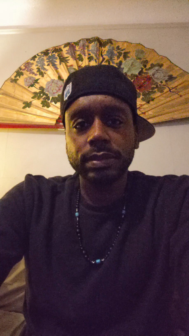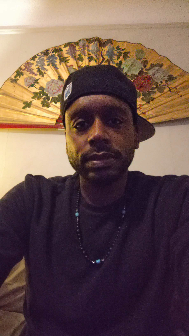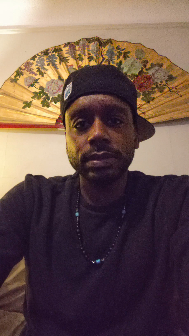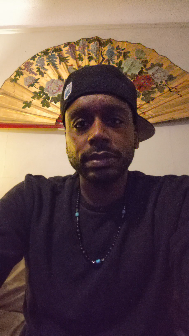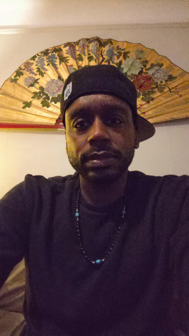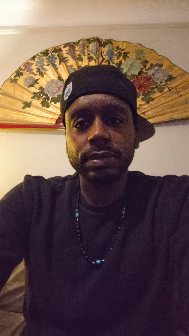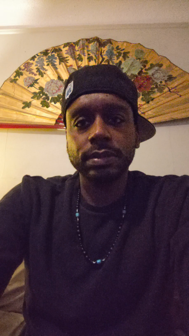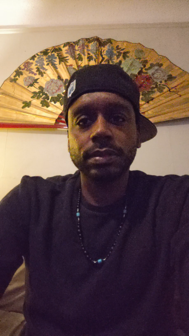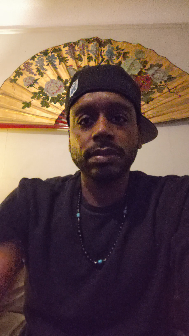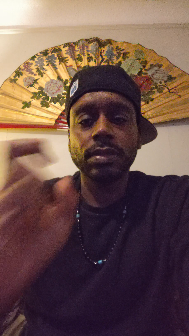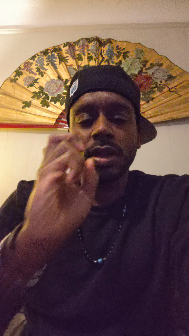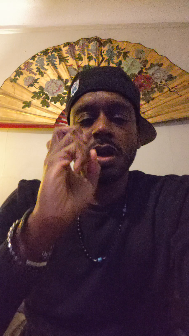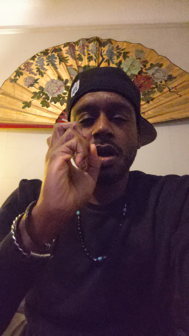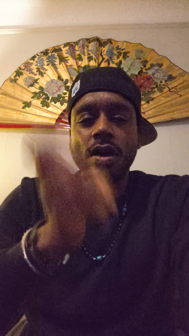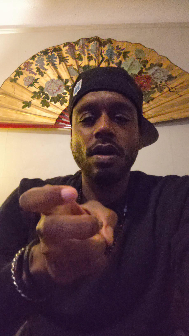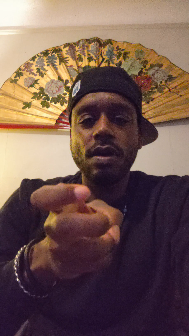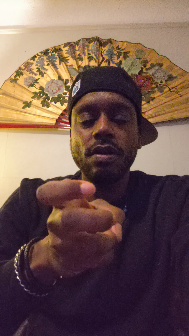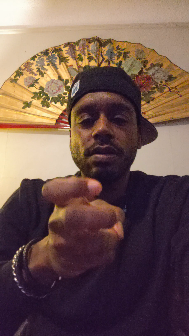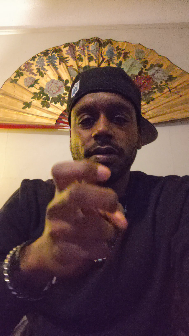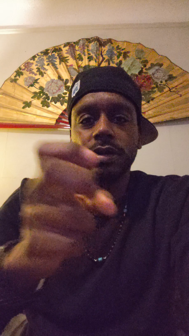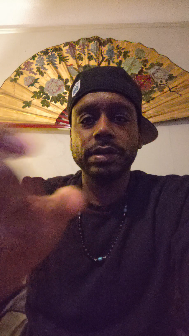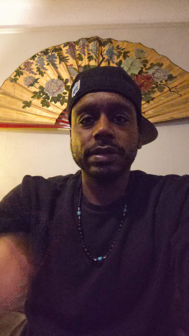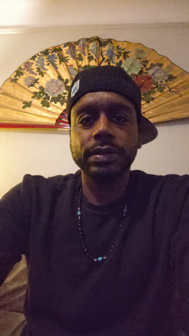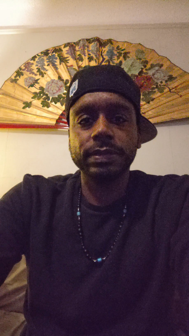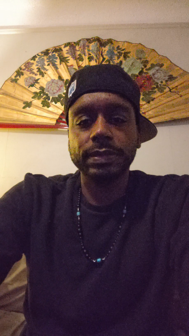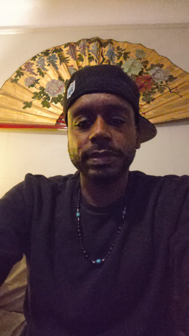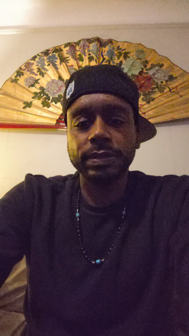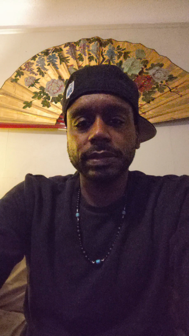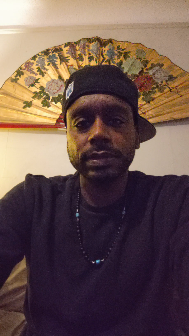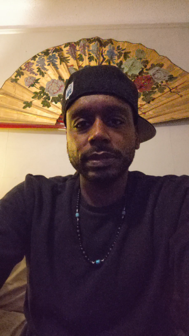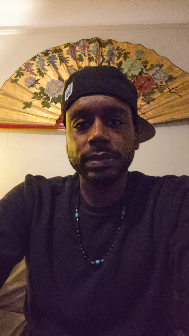hard